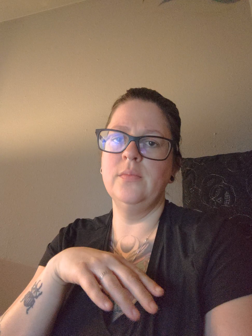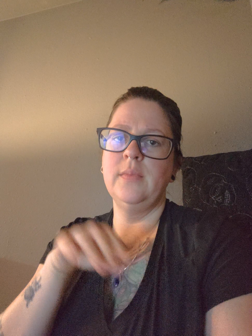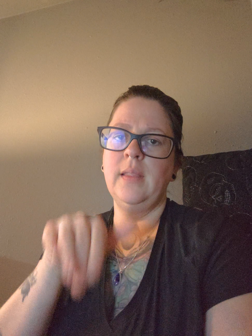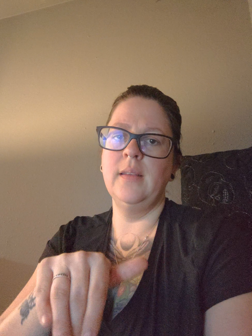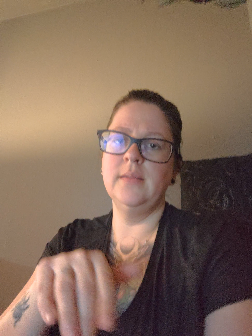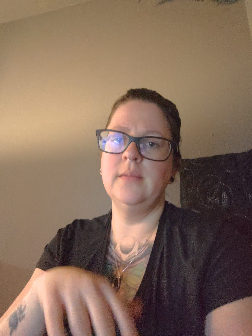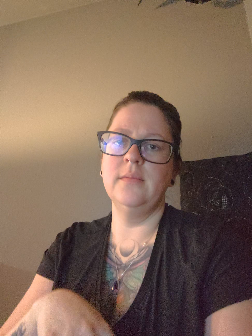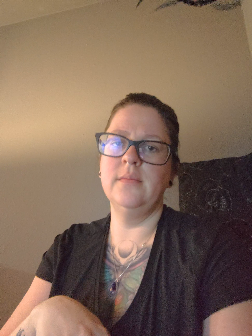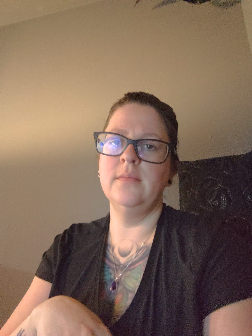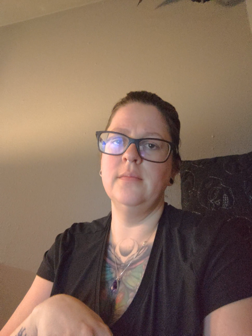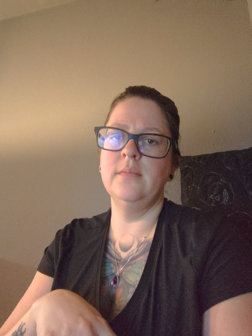night